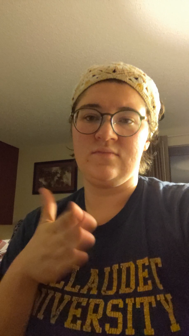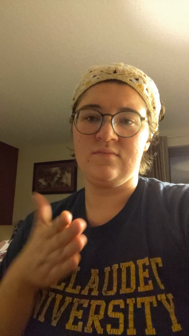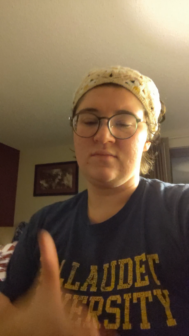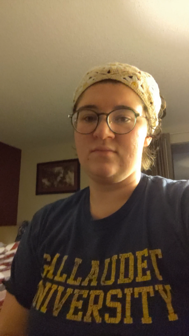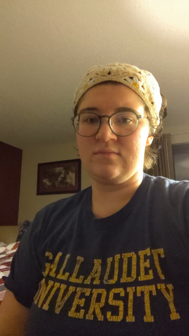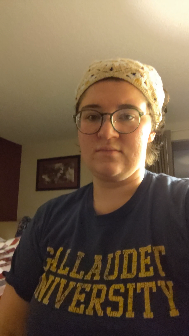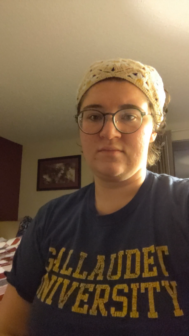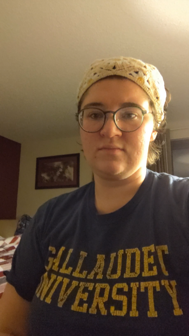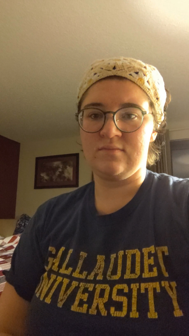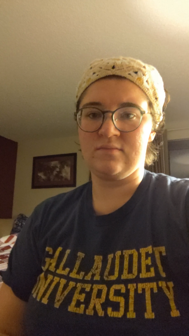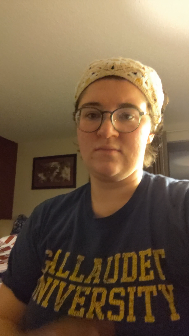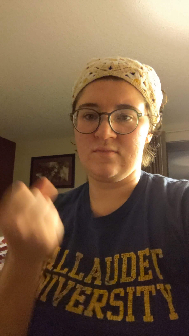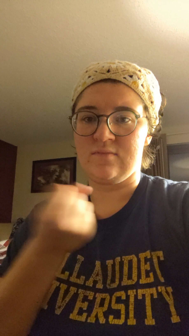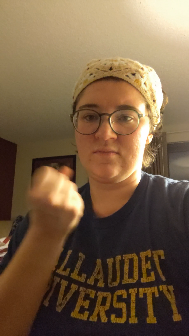hold